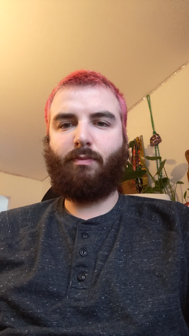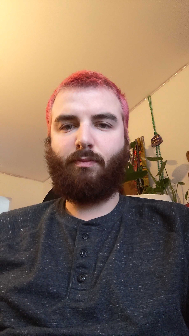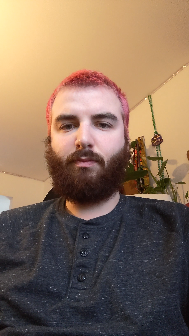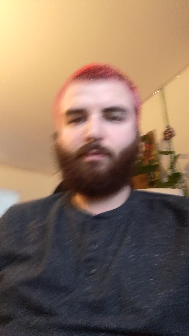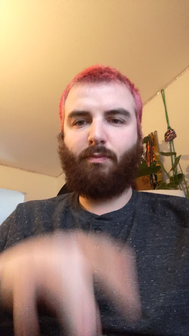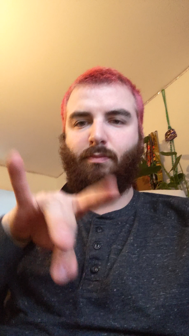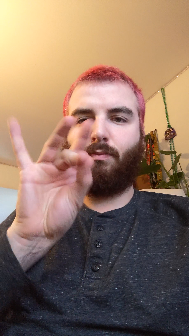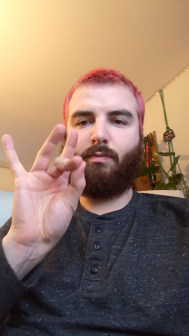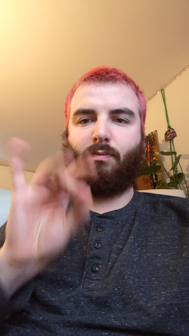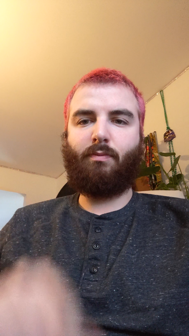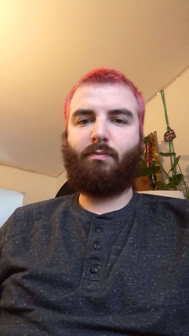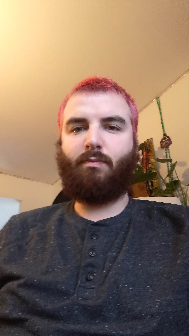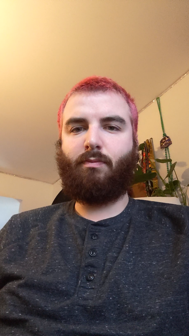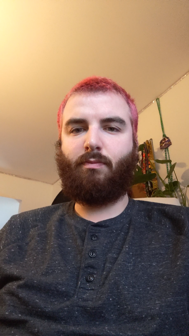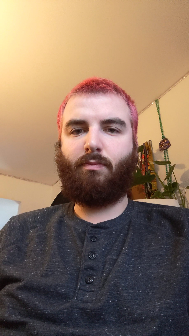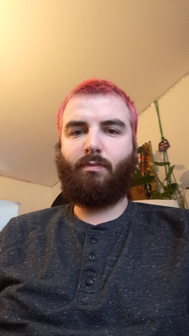pick